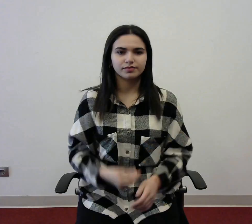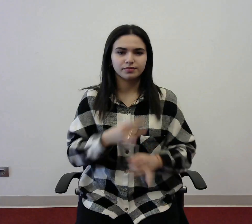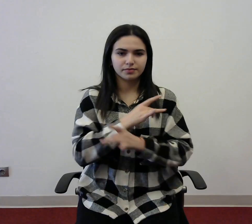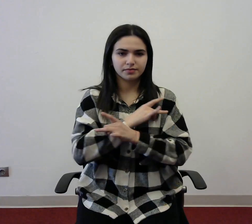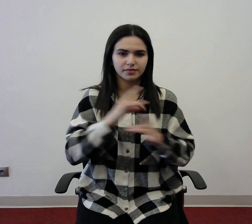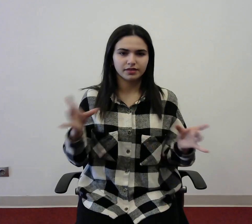bayram